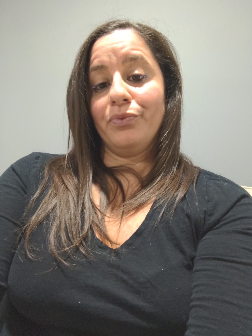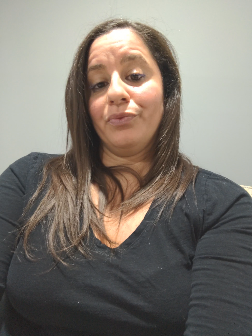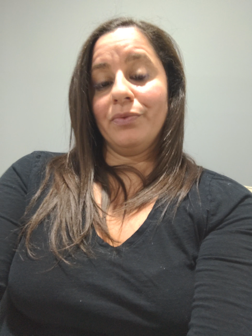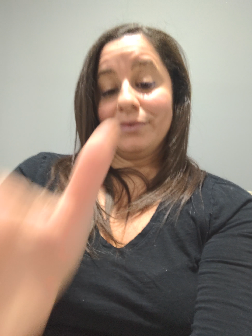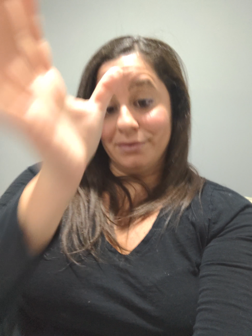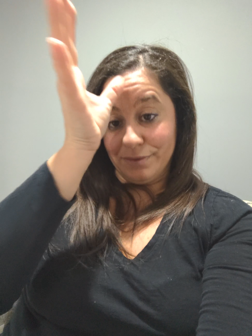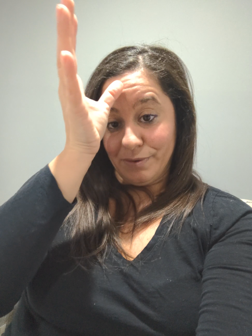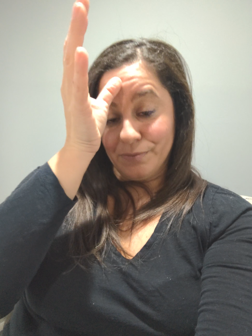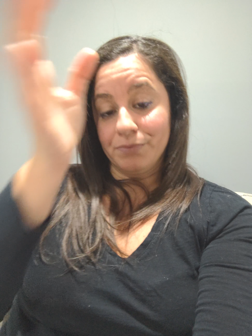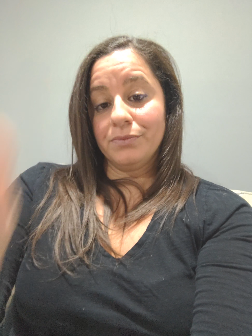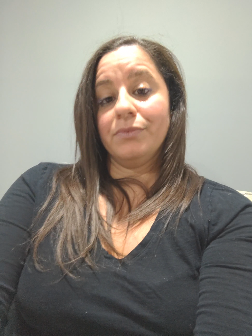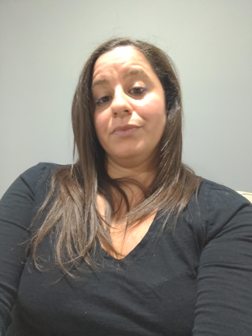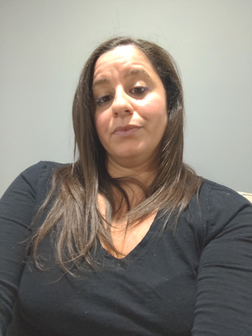dad